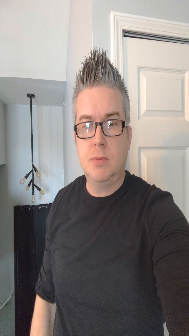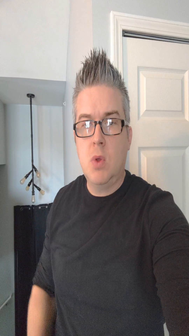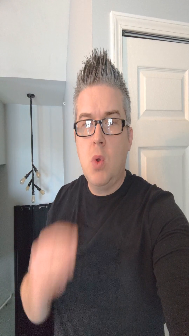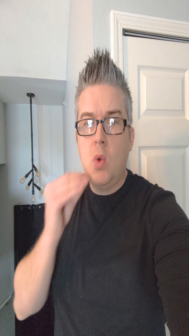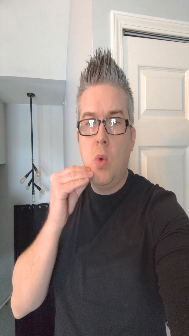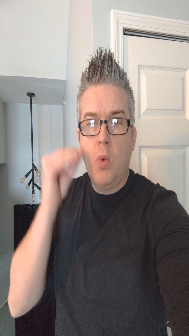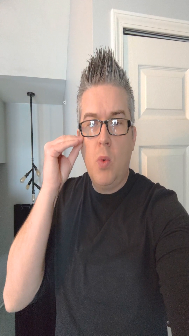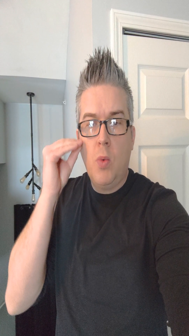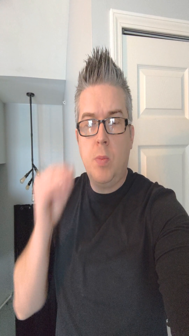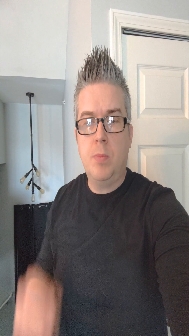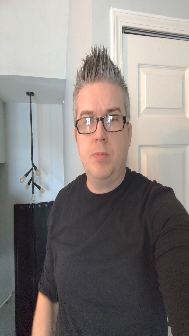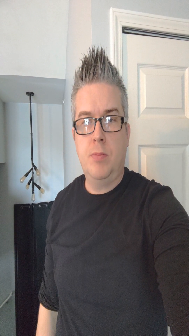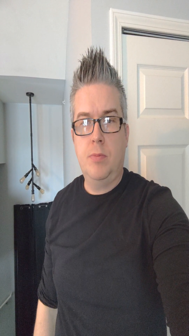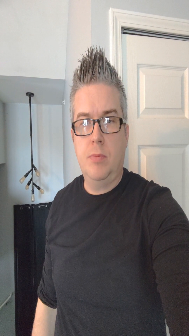home